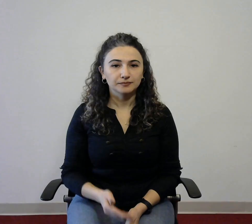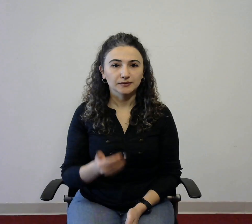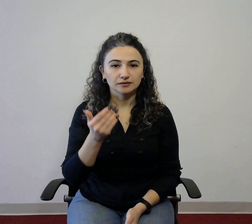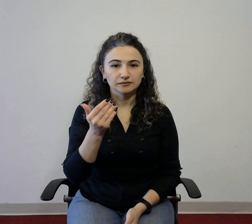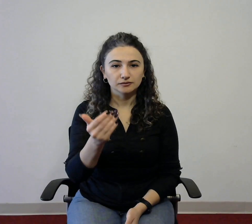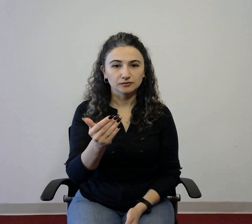siz